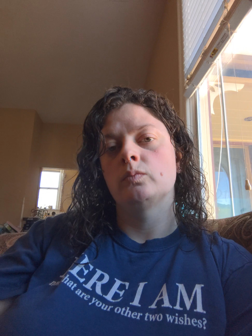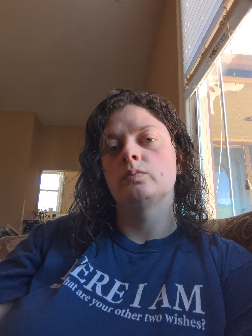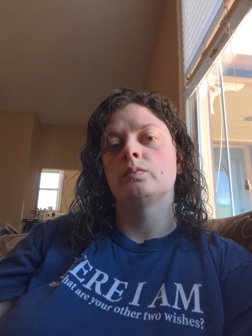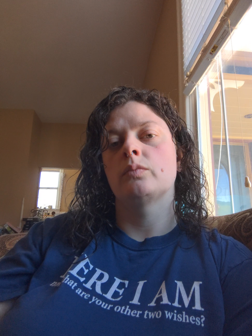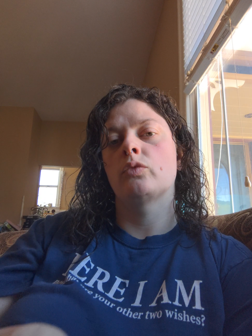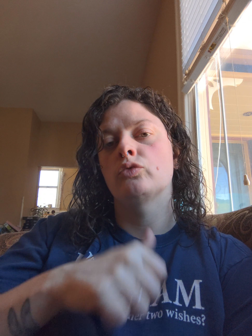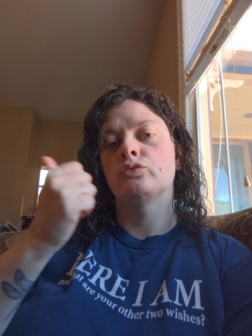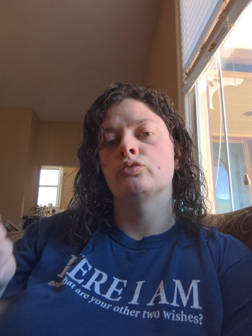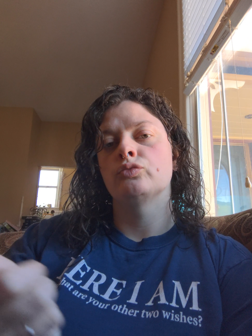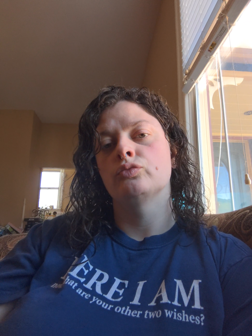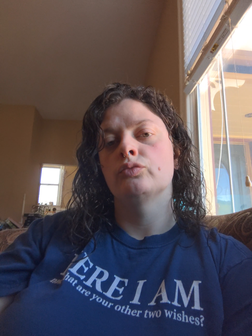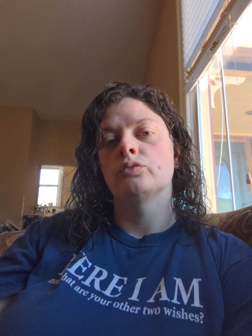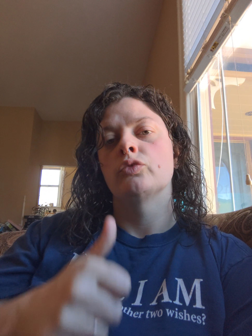another